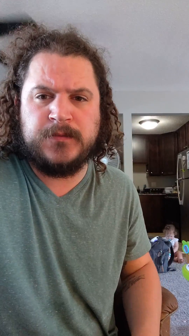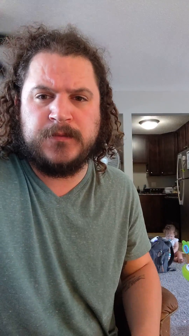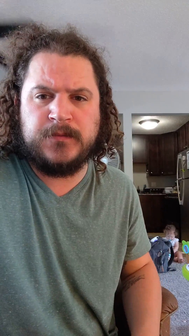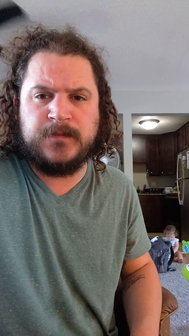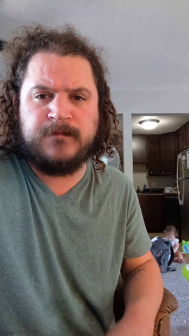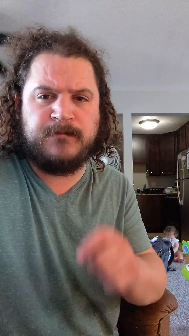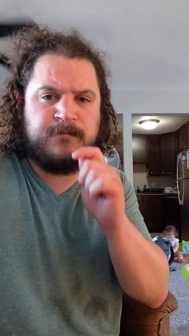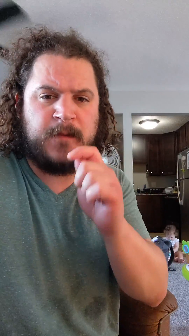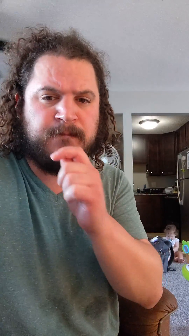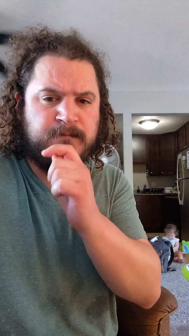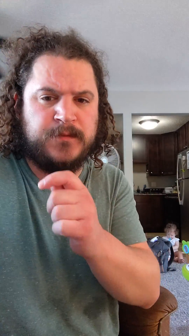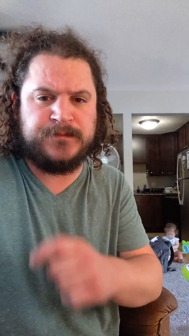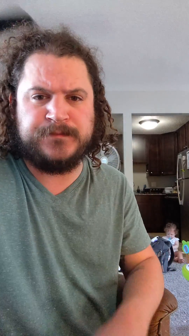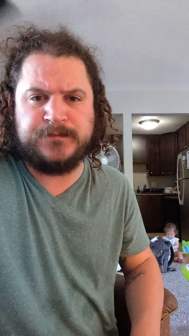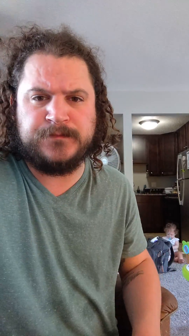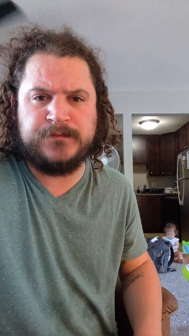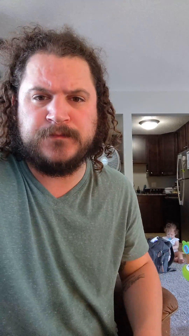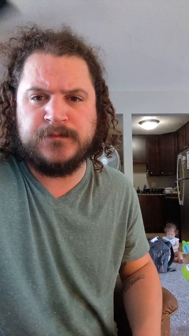popsicle